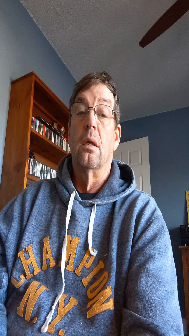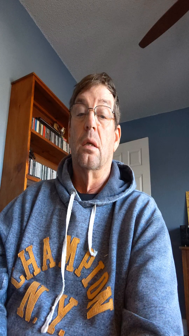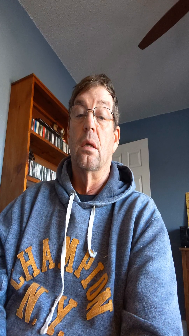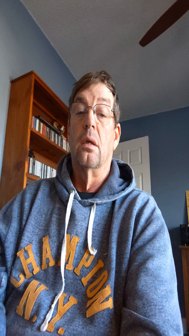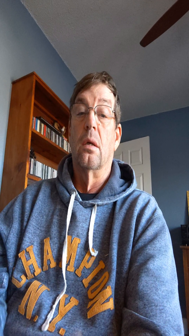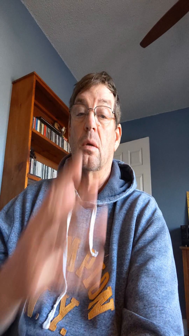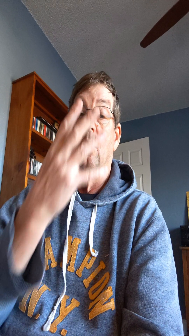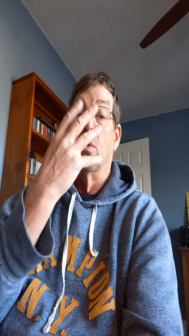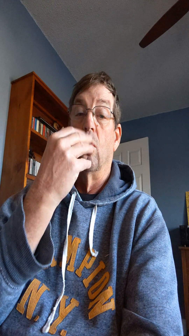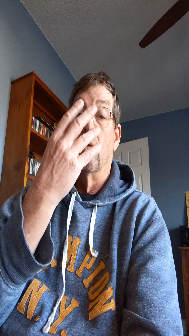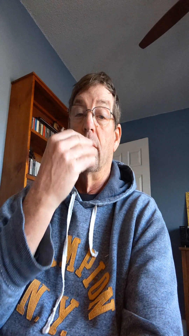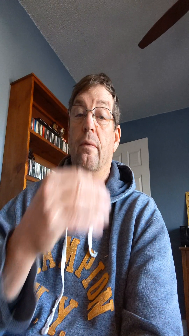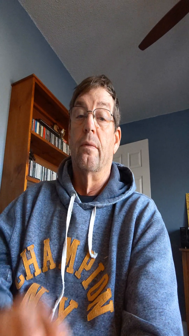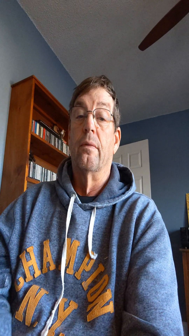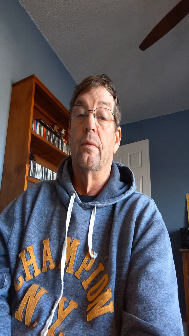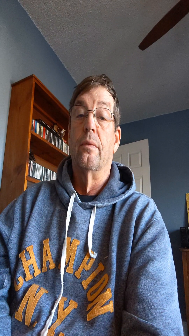wolf